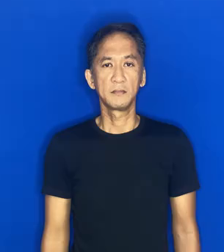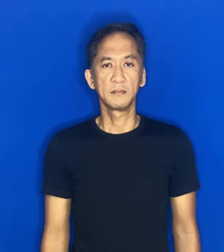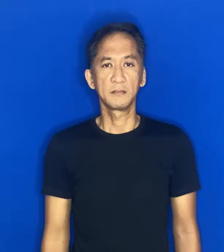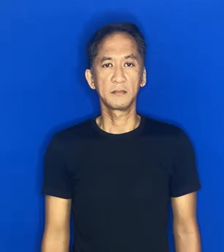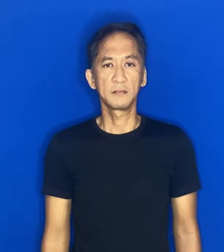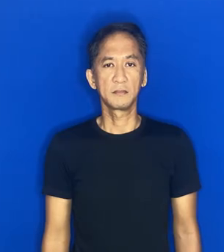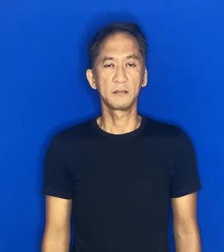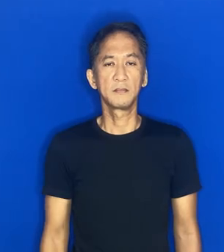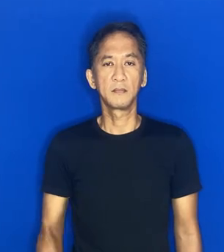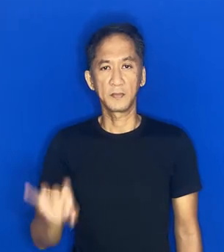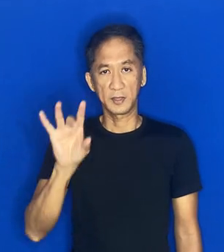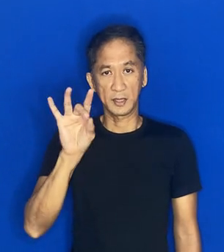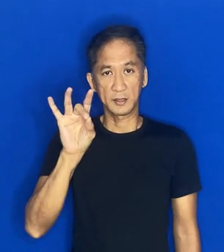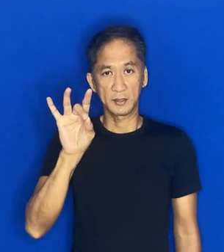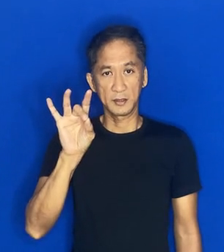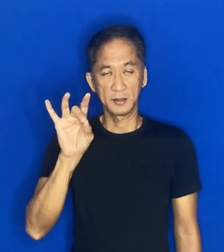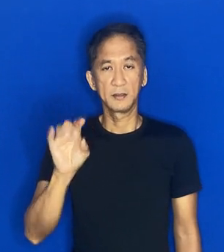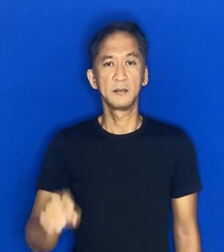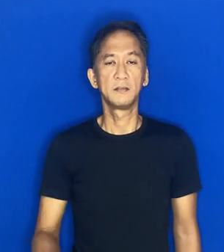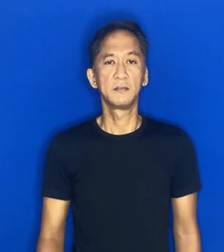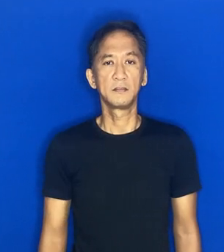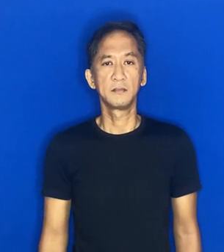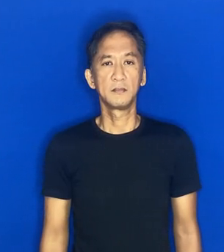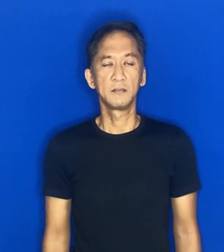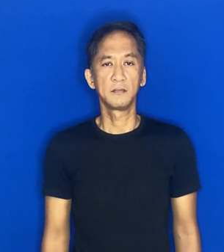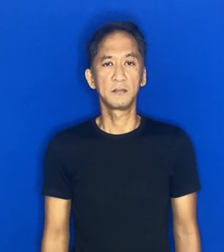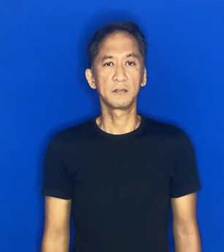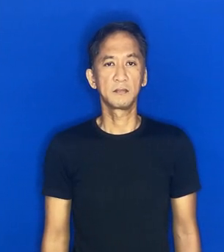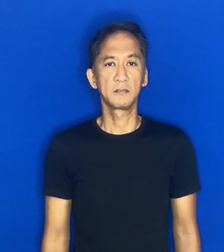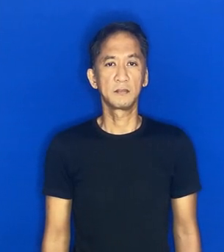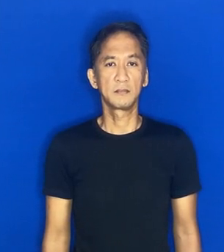eight